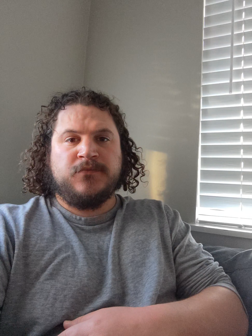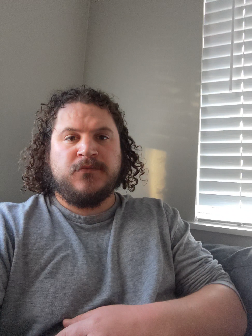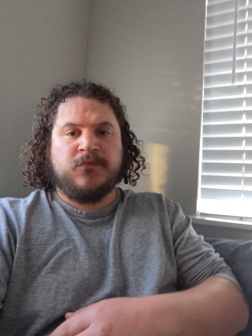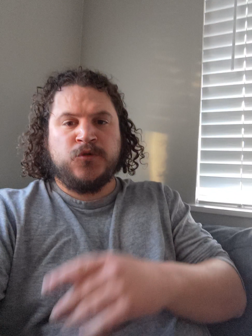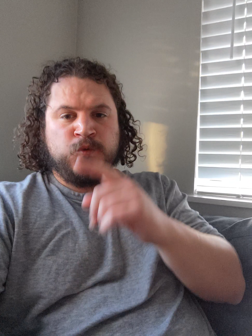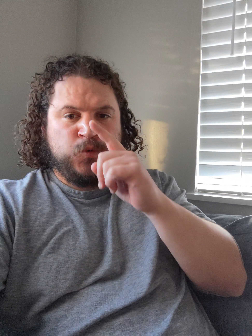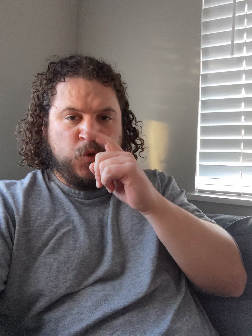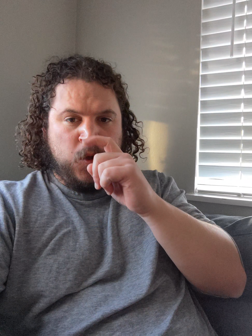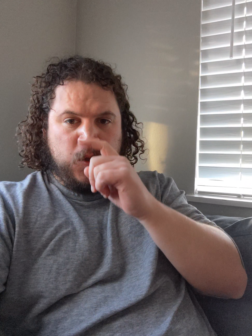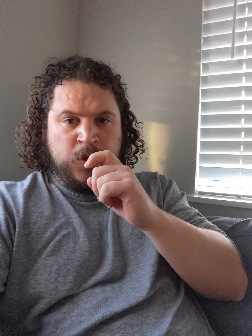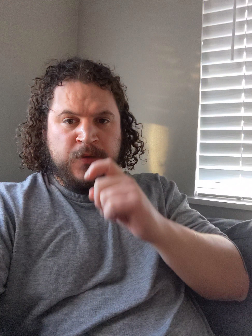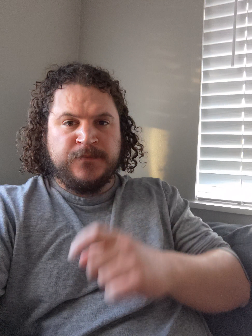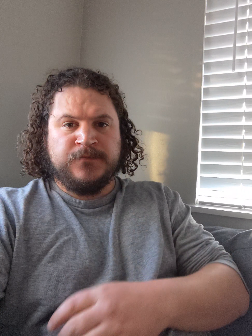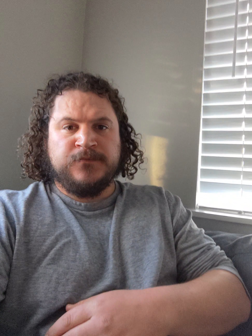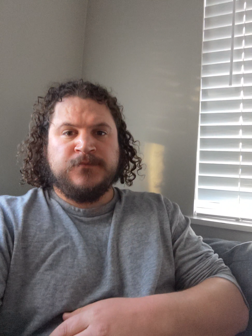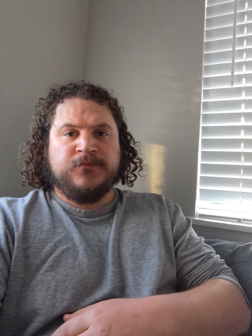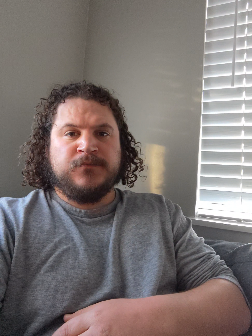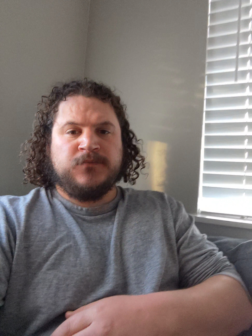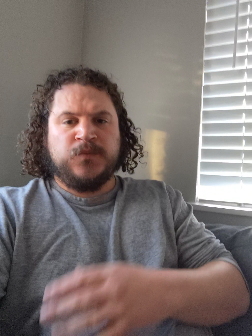doll